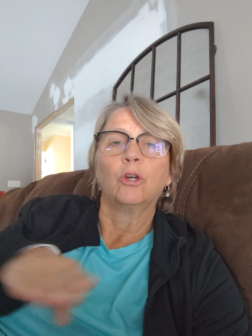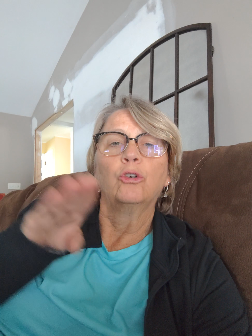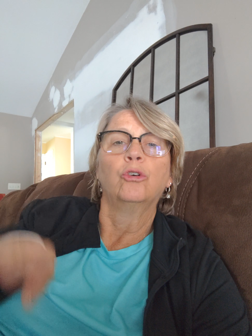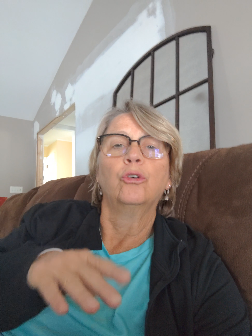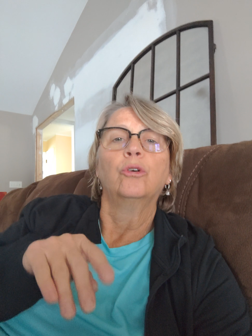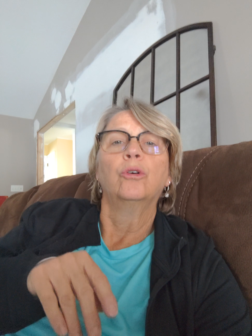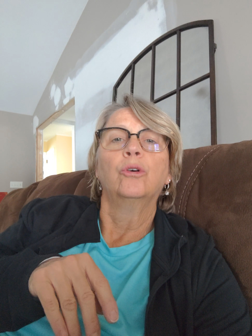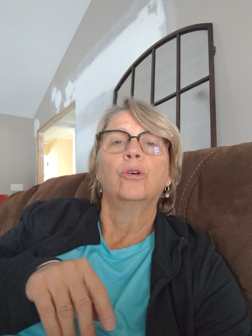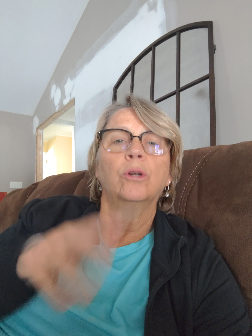dryer